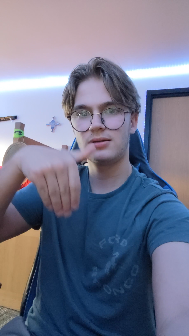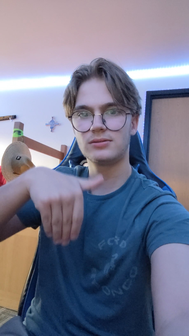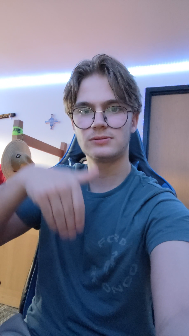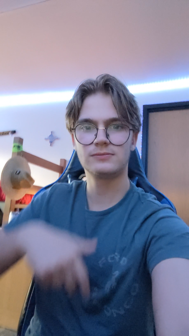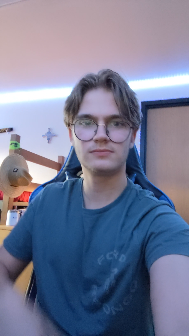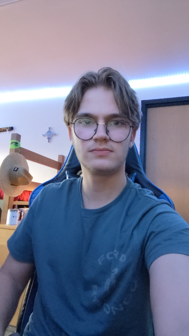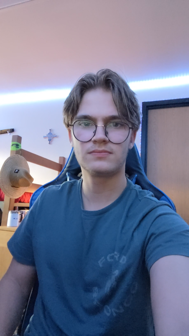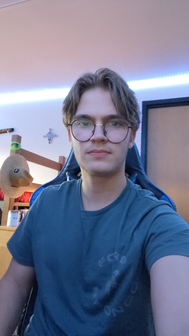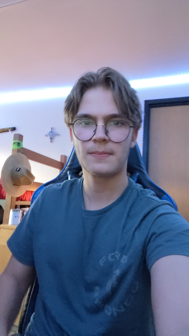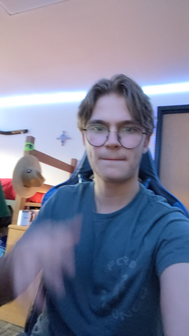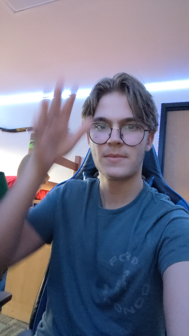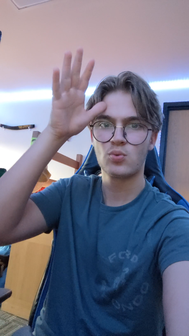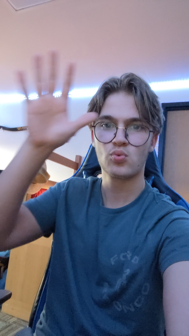moose